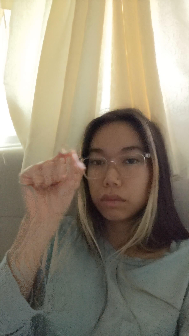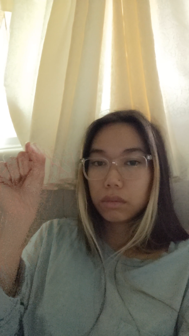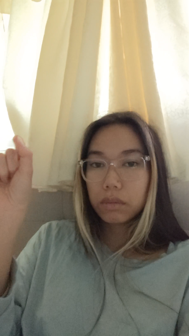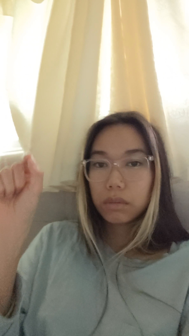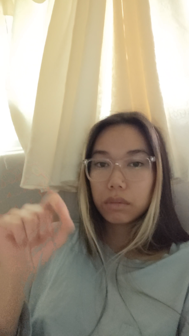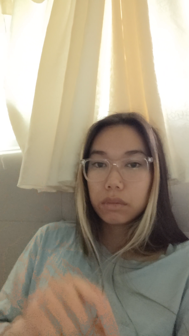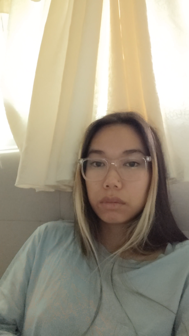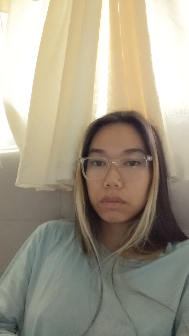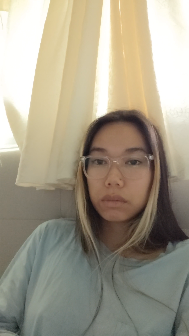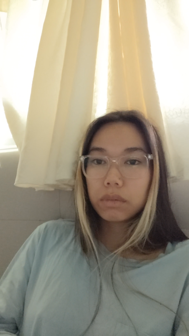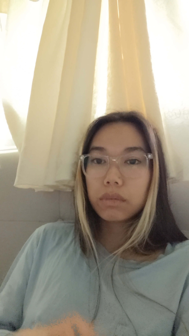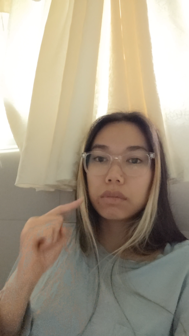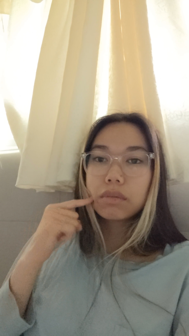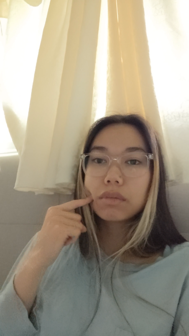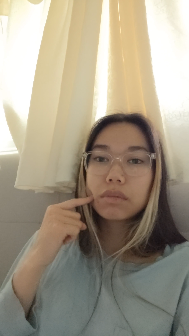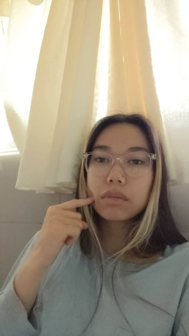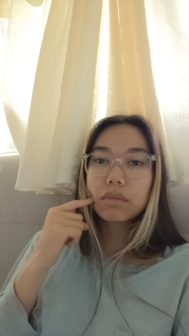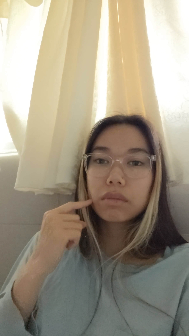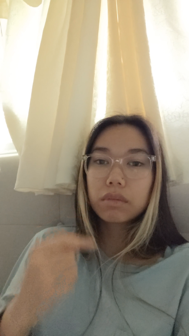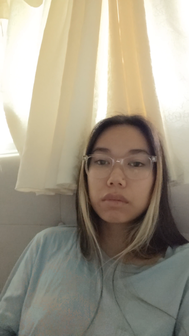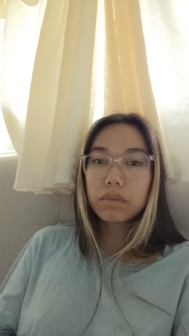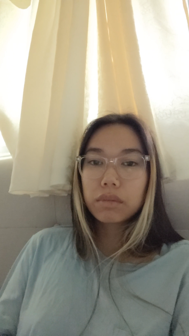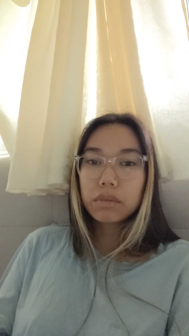candy